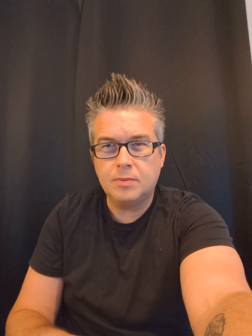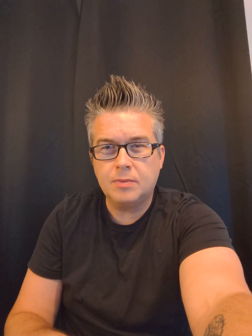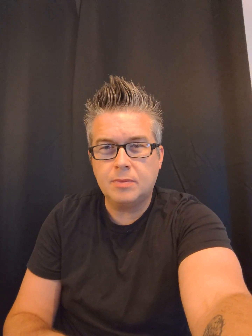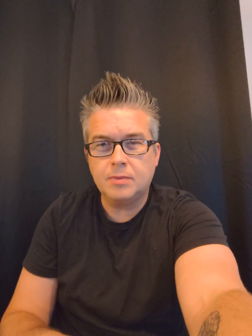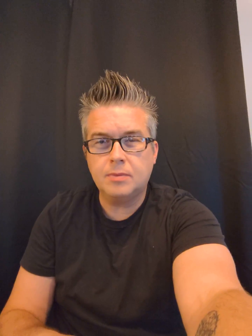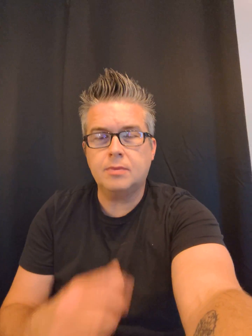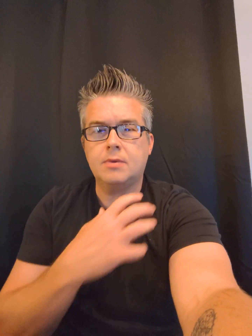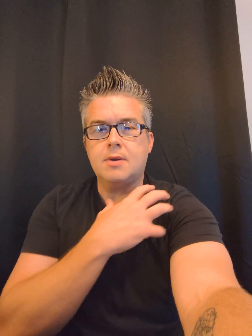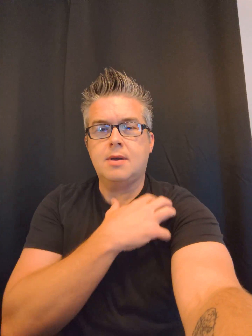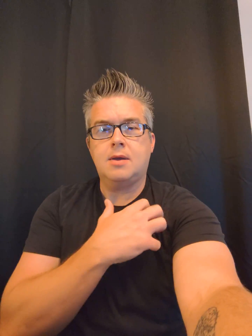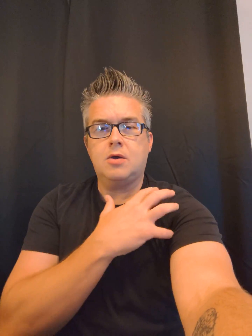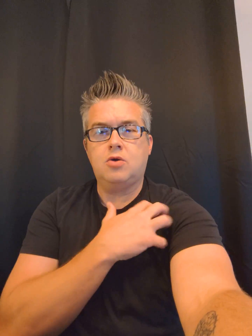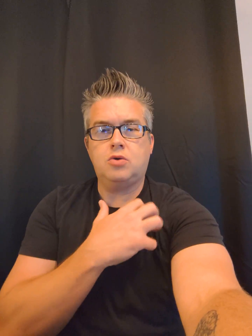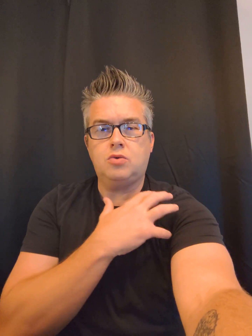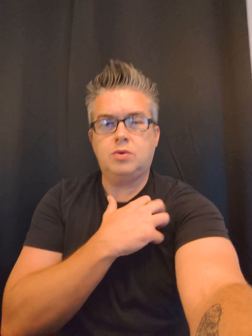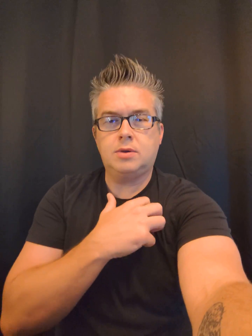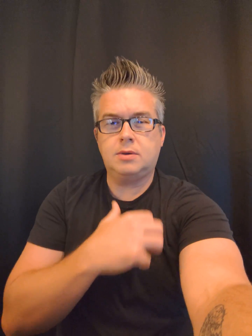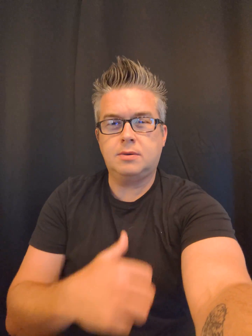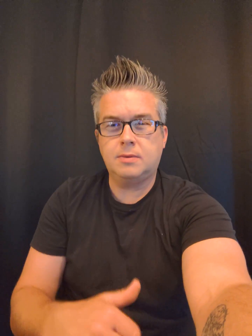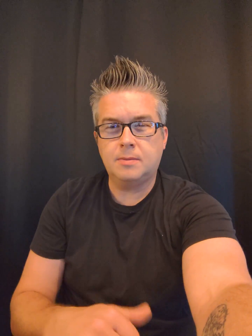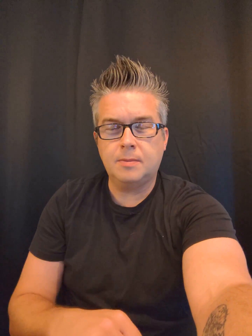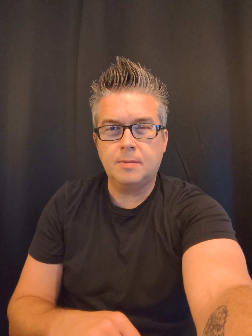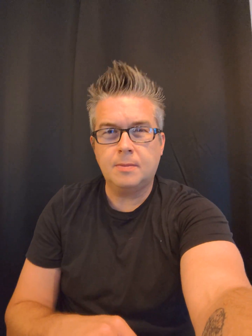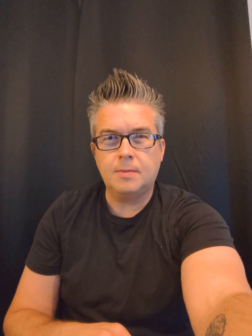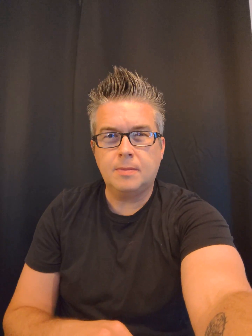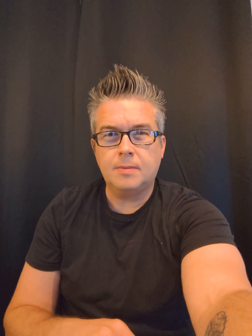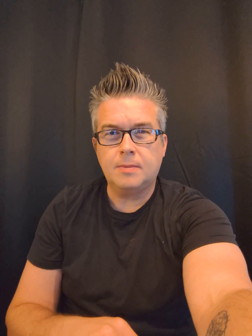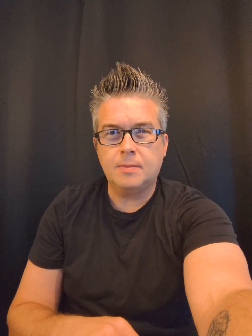bear